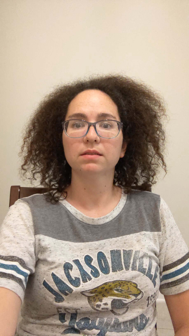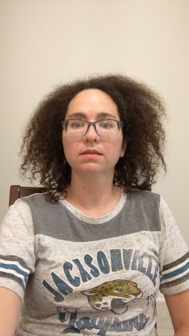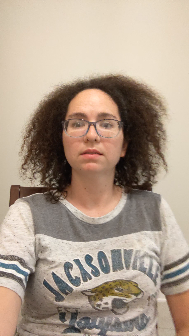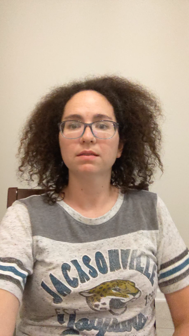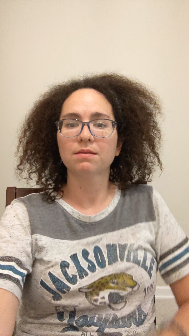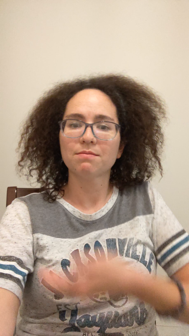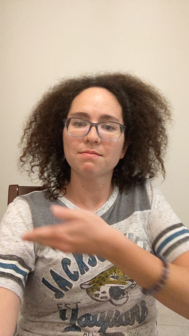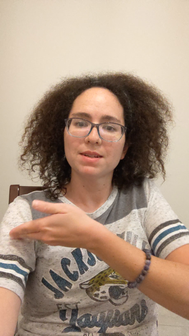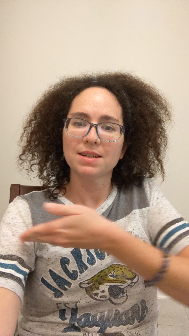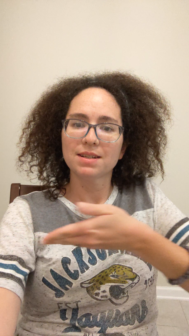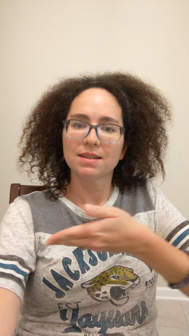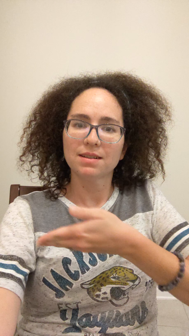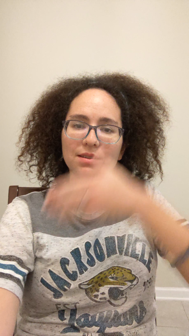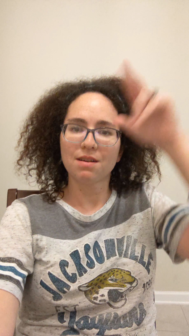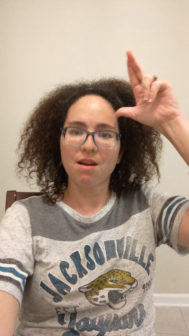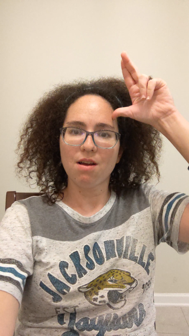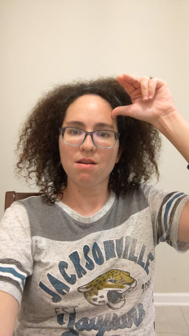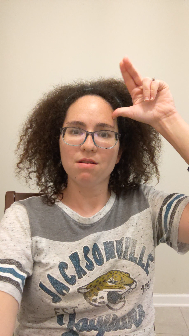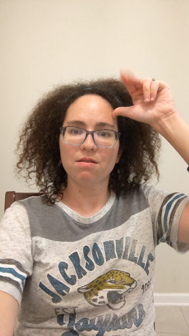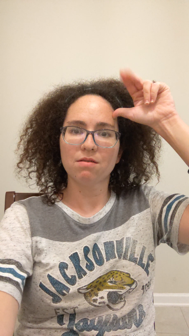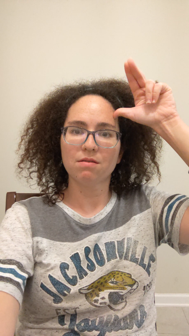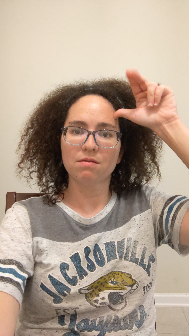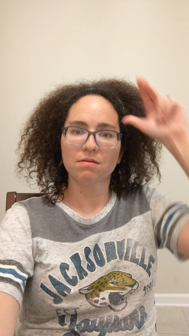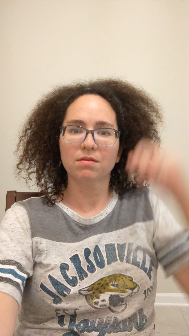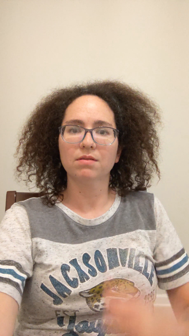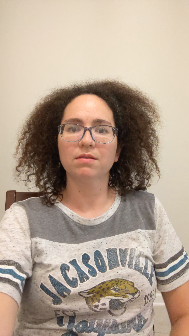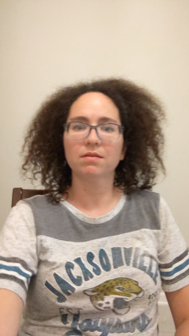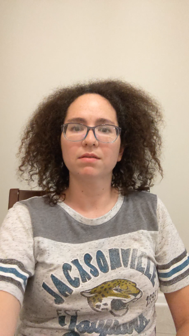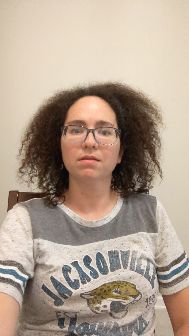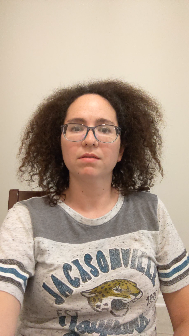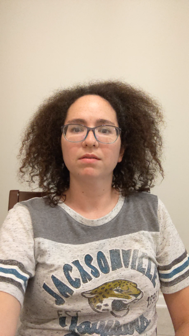pony